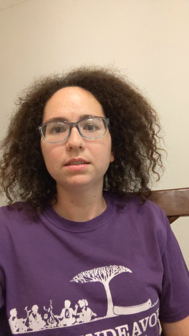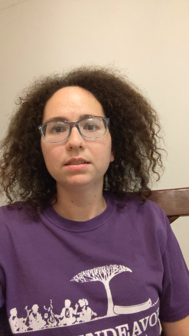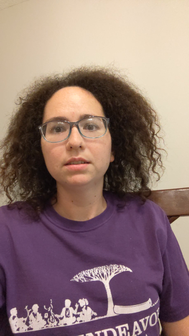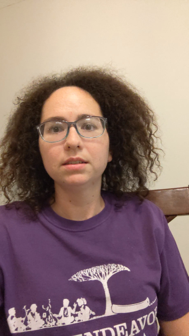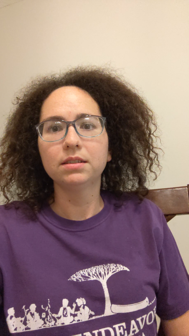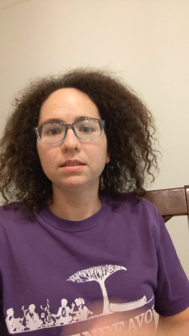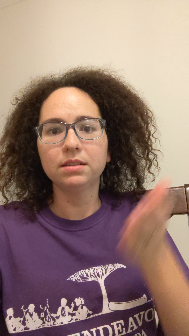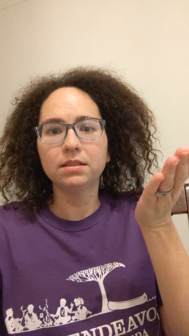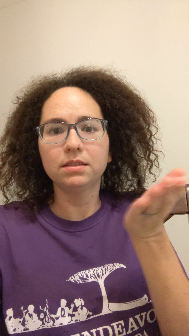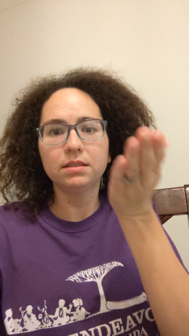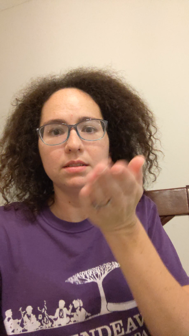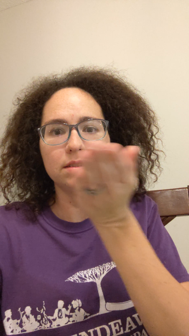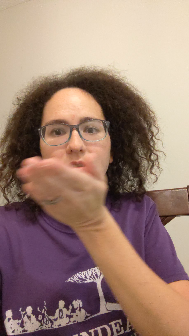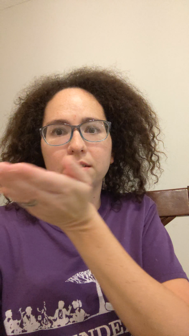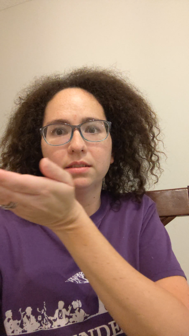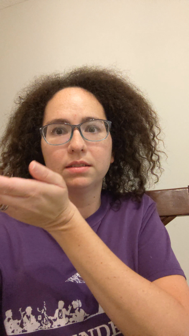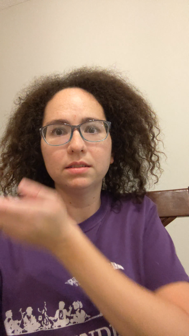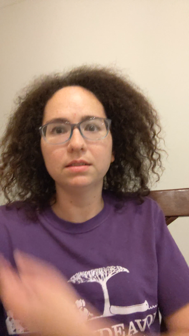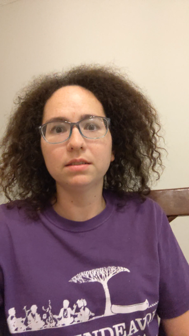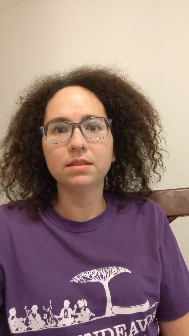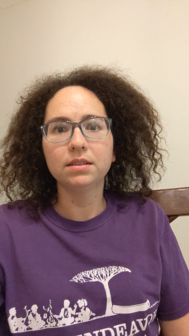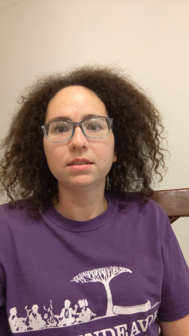carry